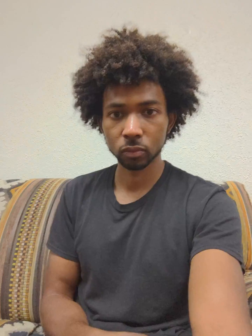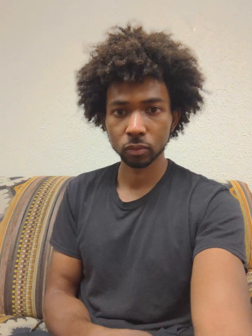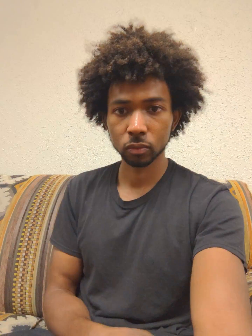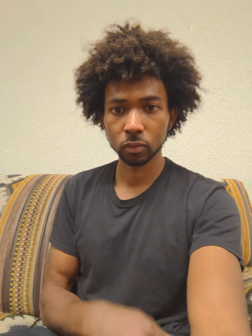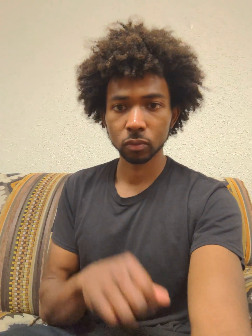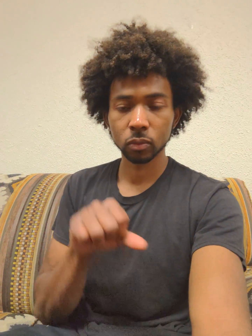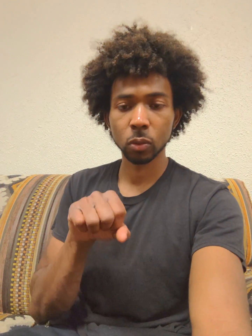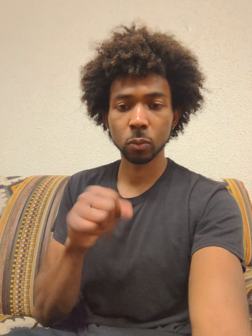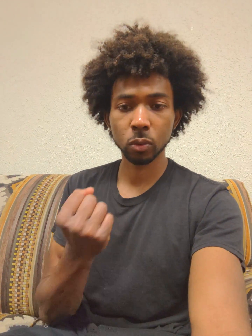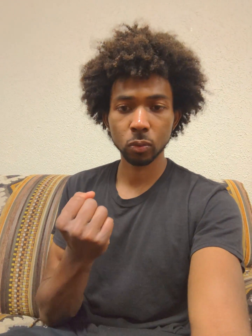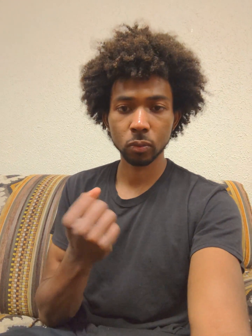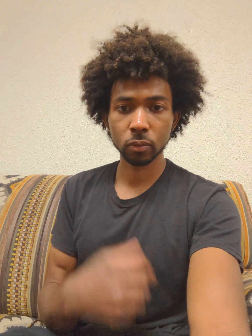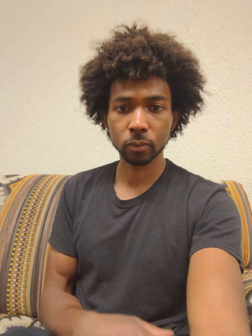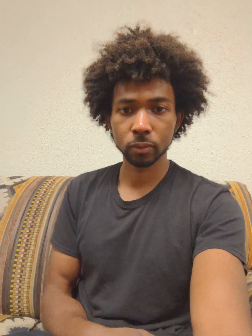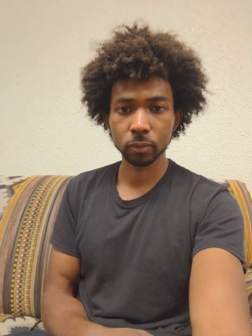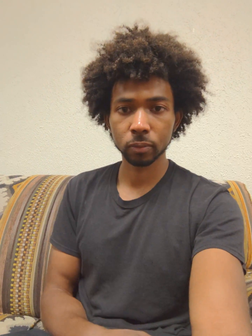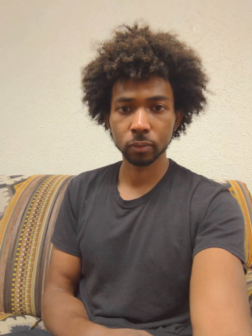break